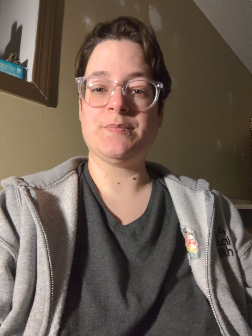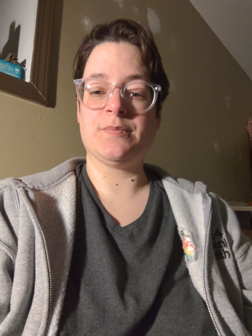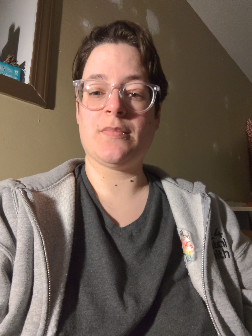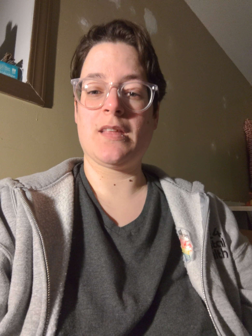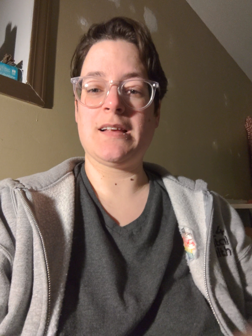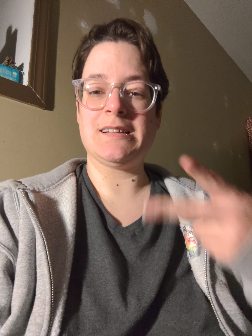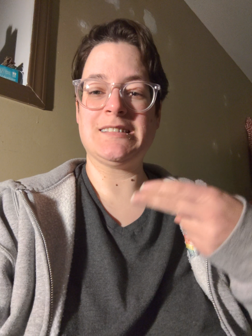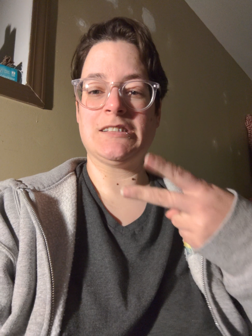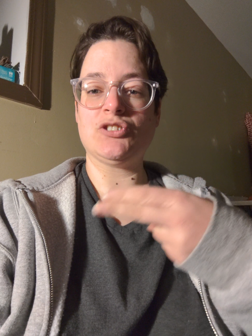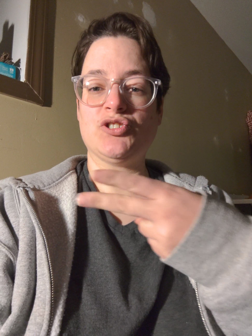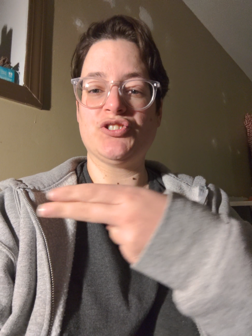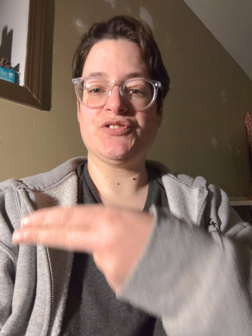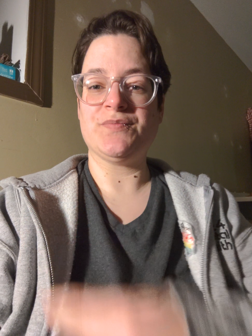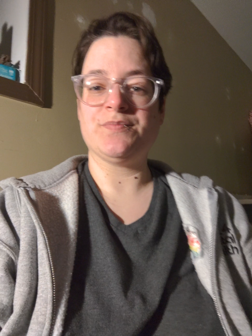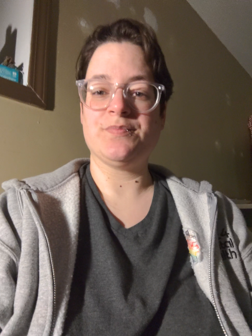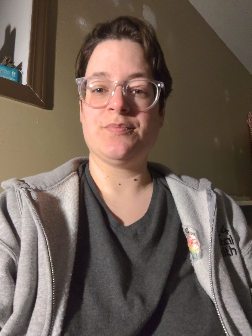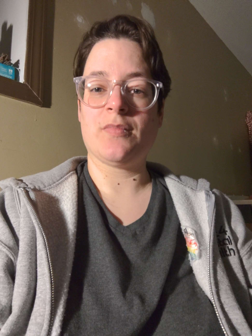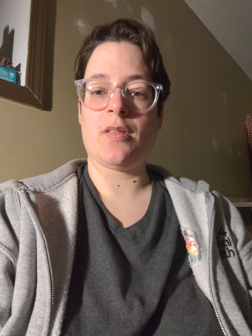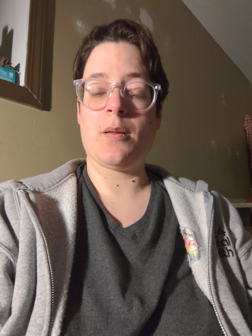scissors